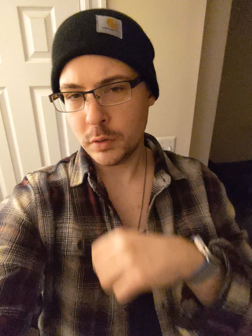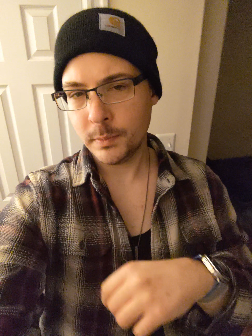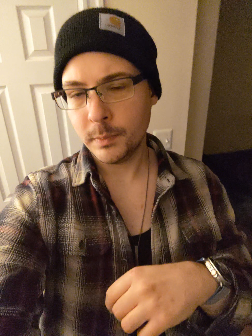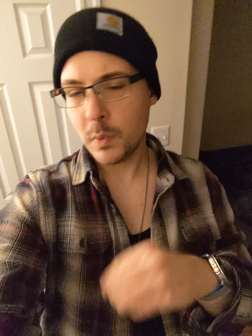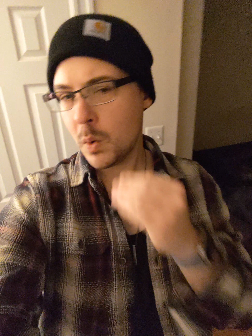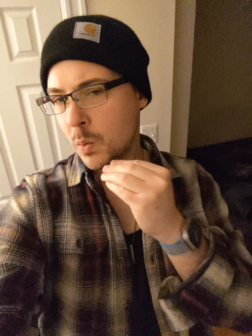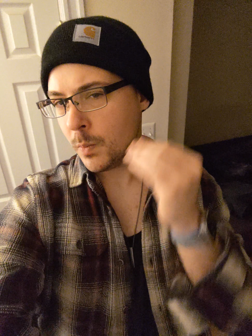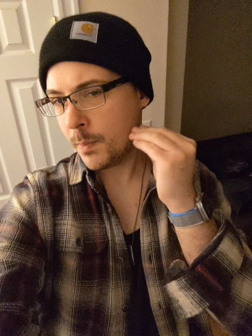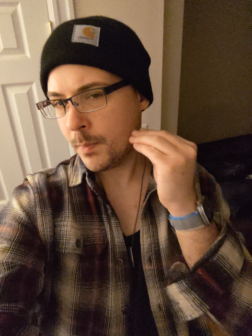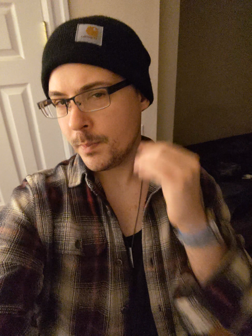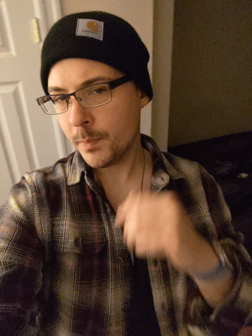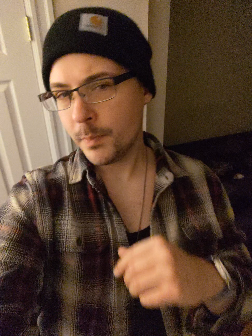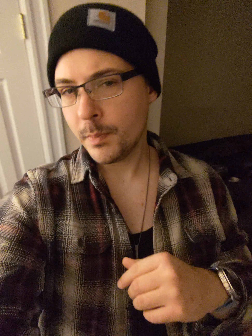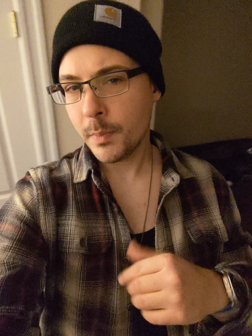home